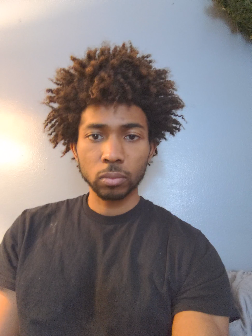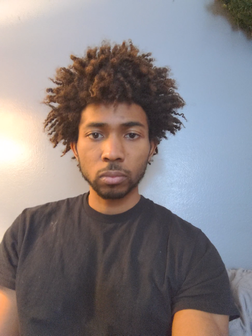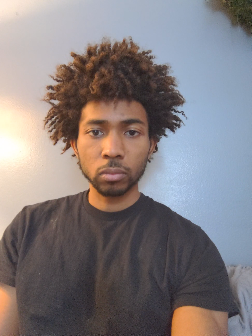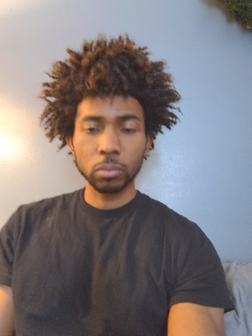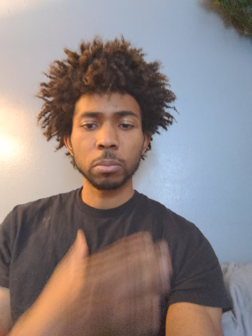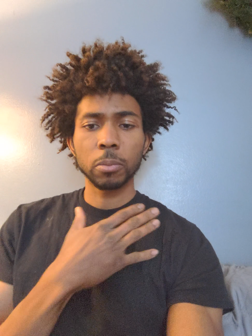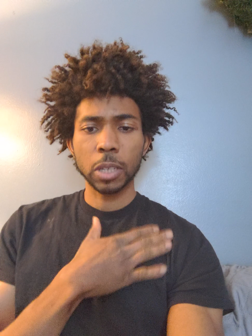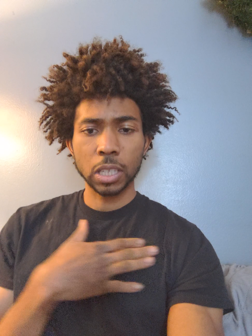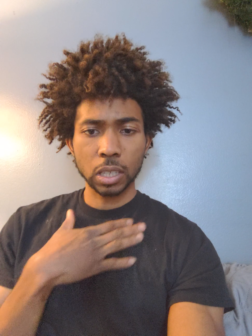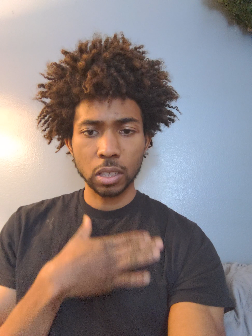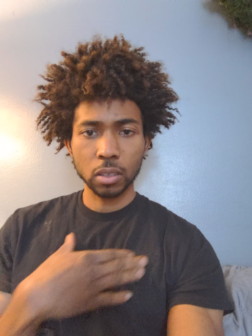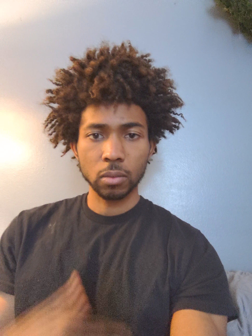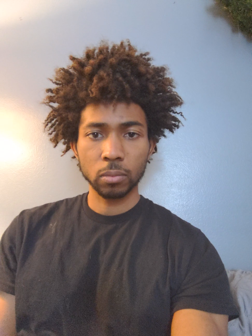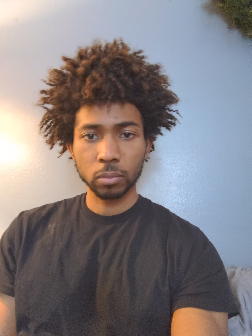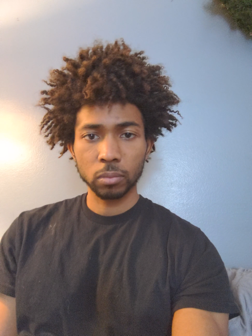please